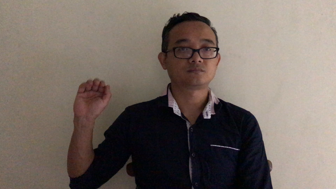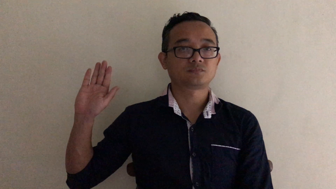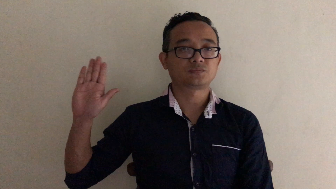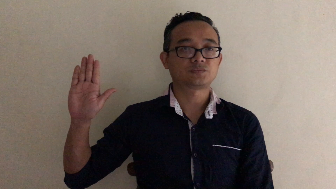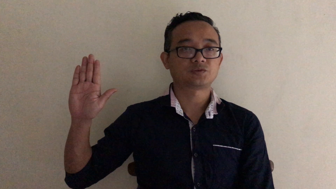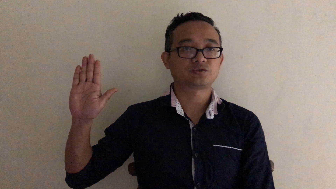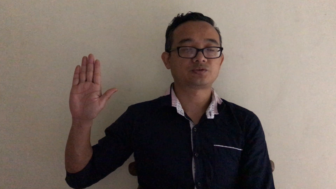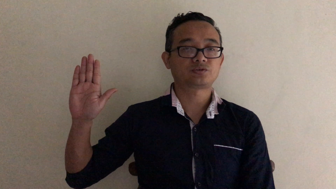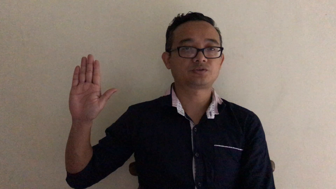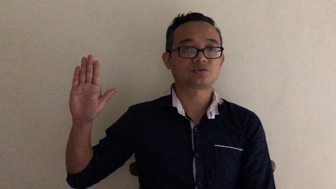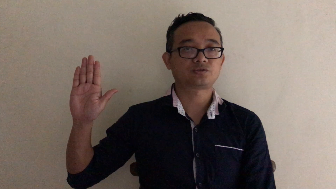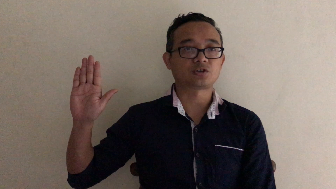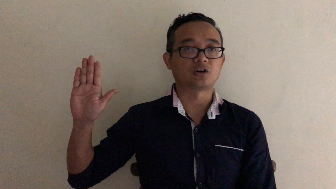छ